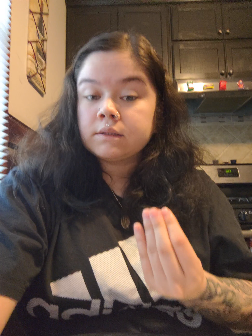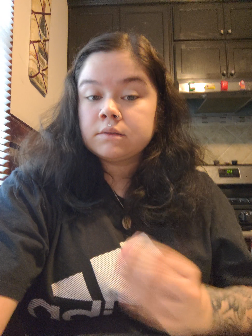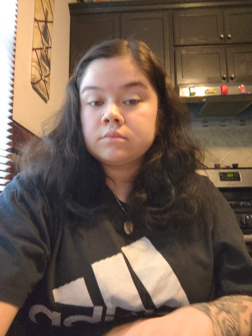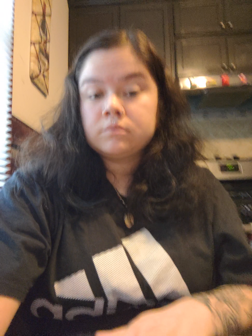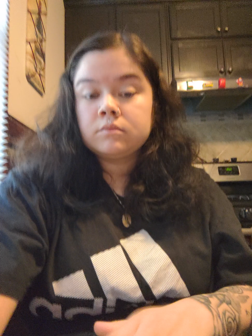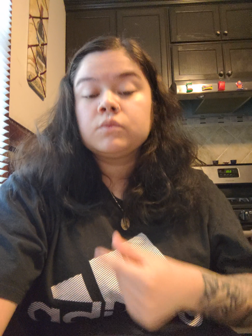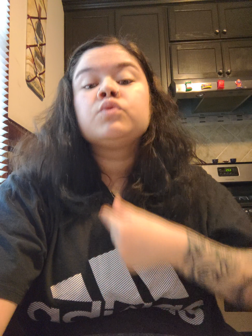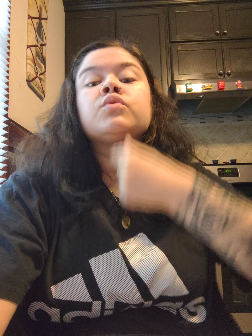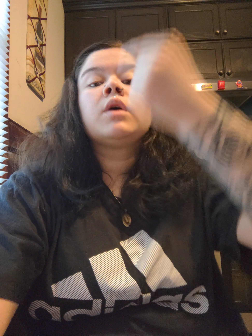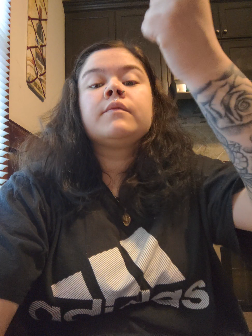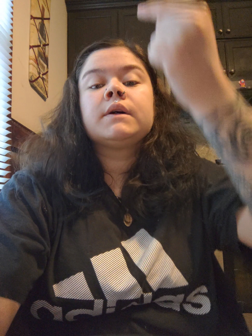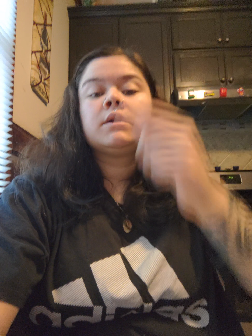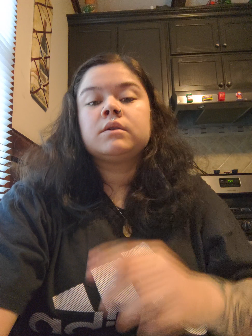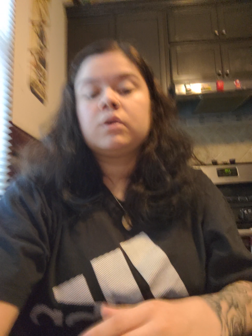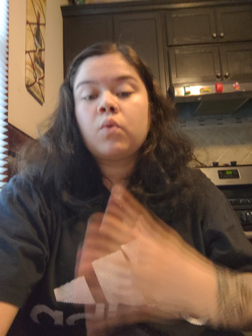giraffe